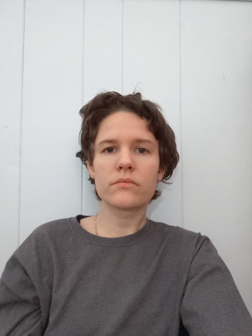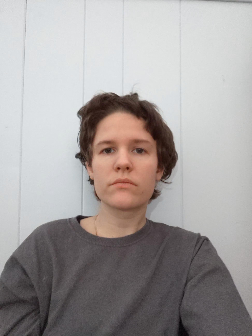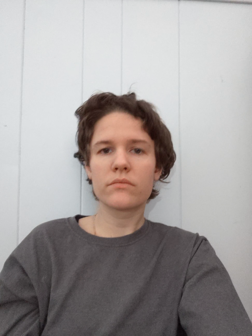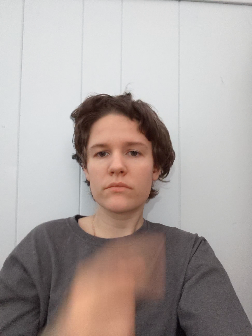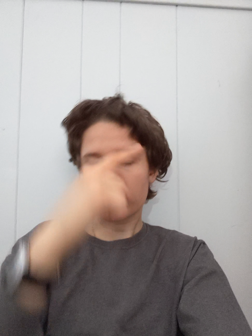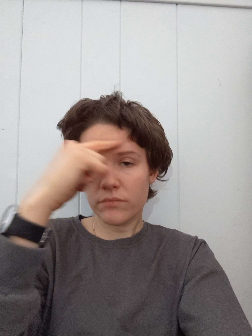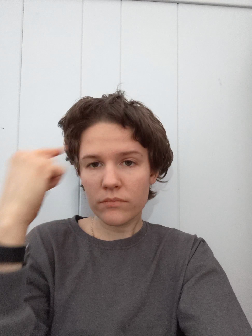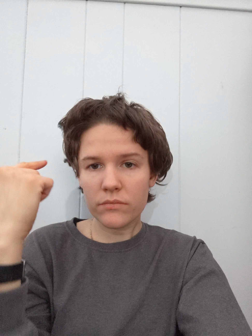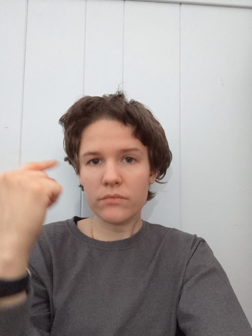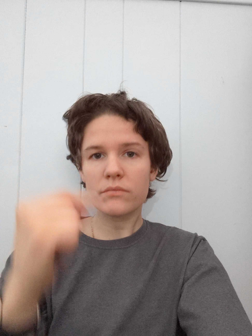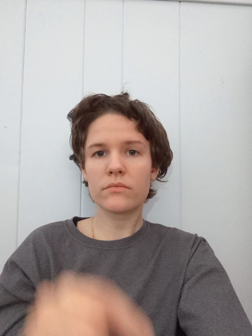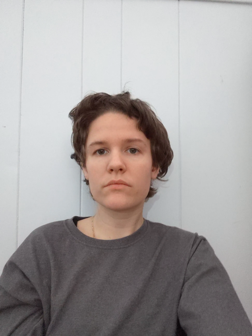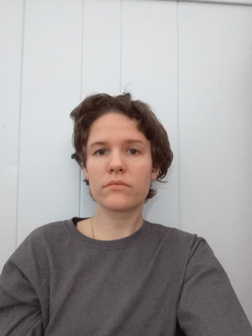black